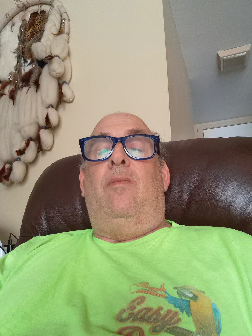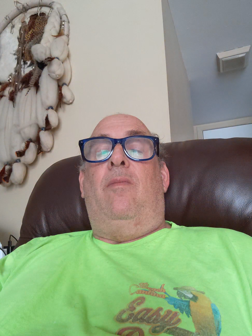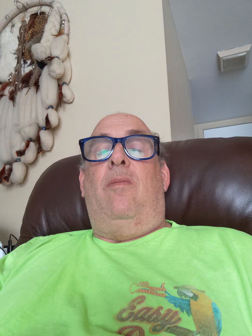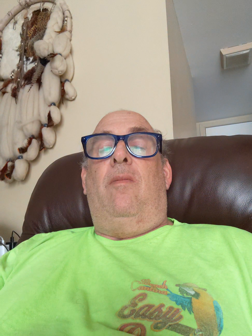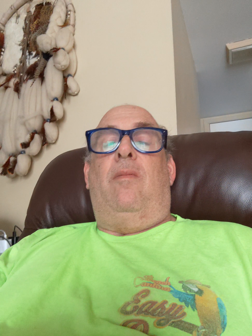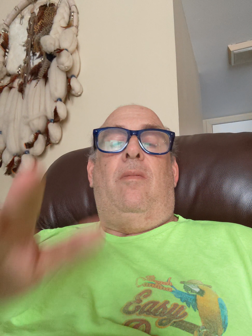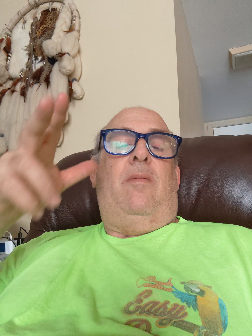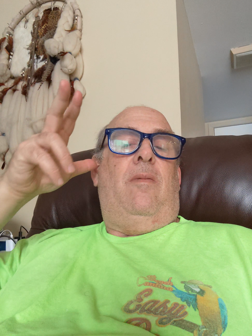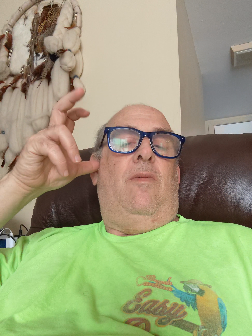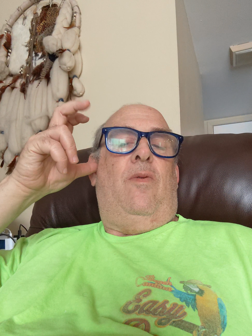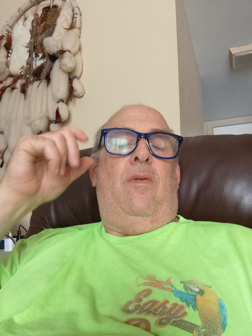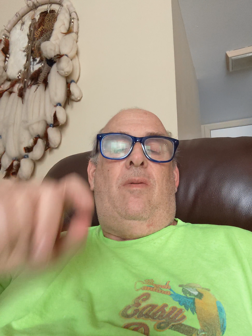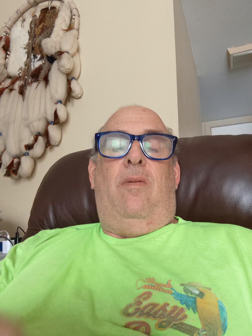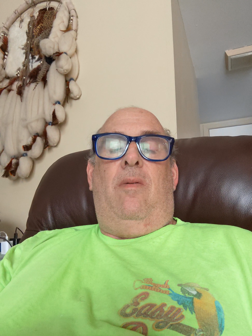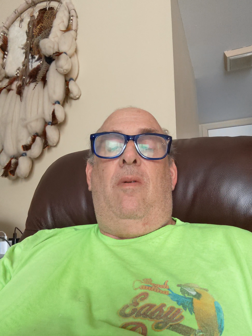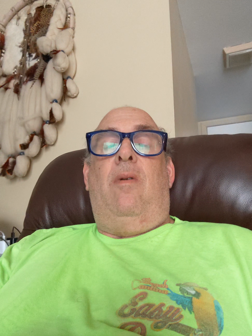hear